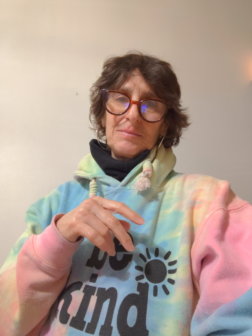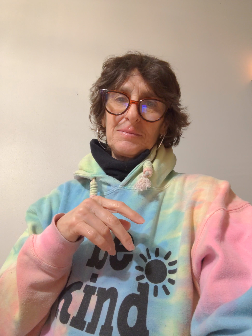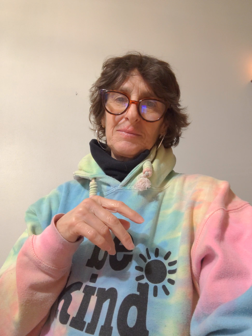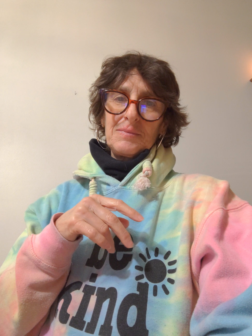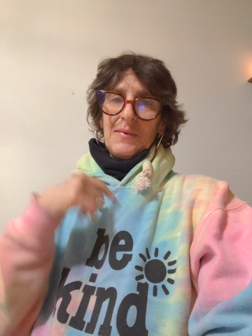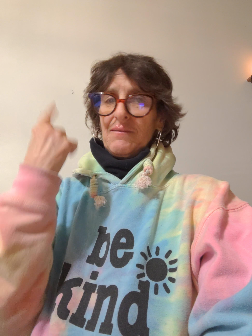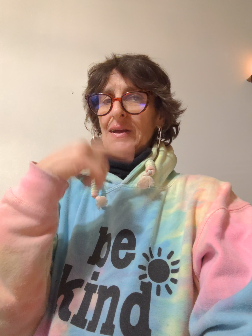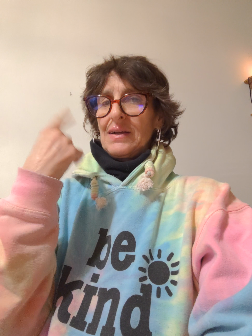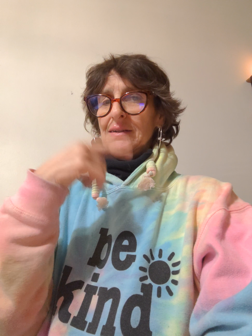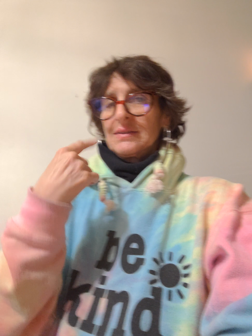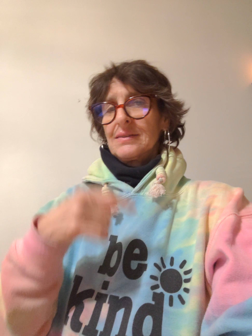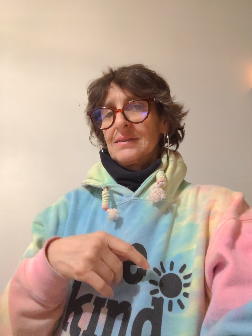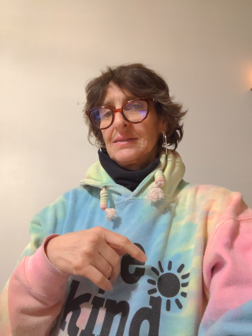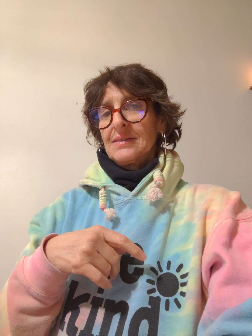face